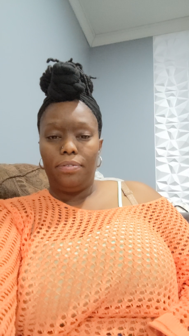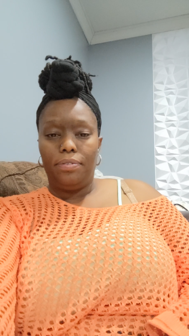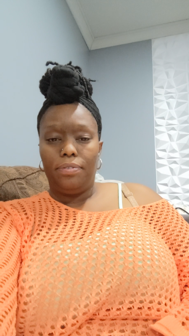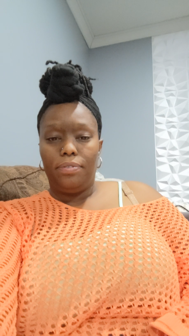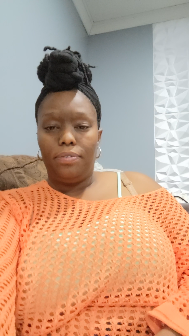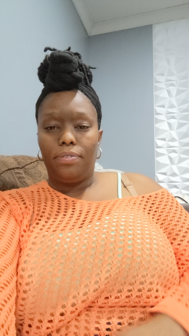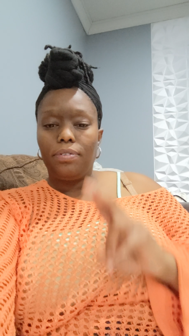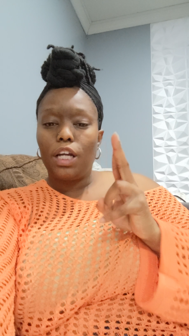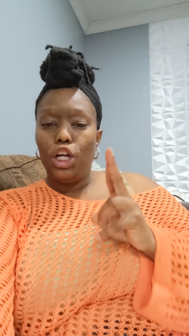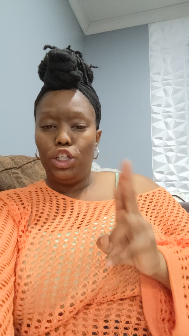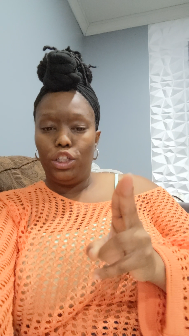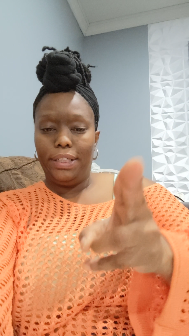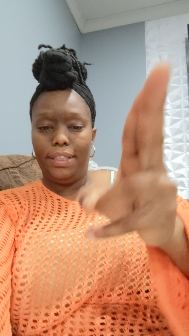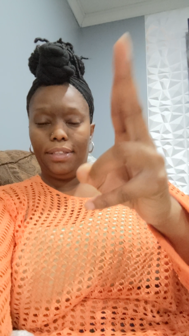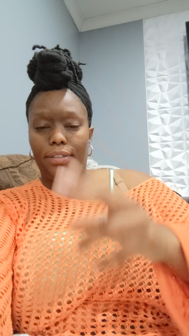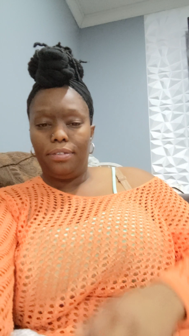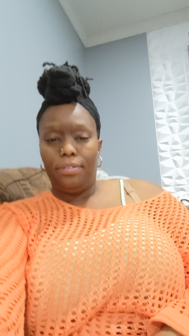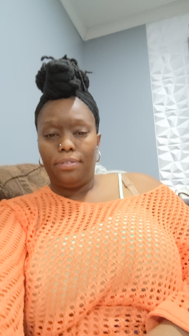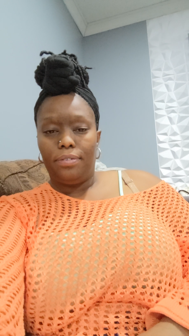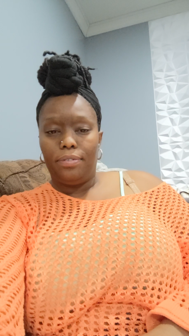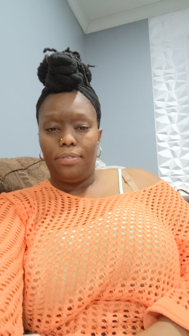hurry